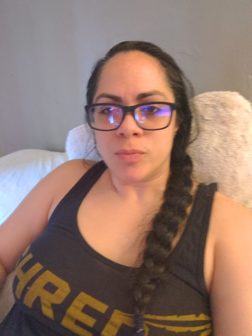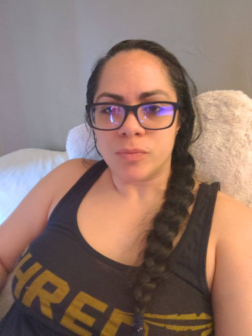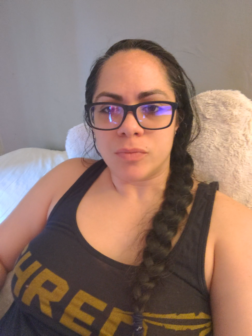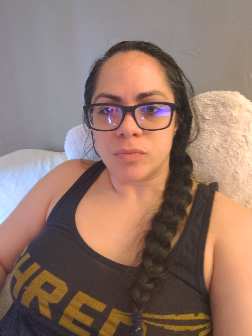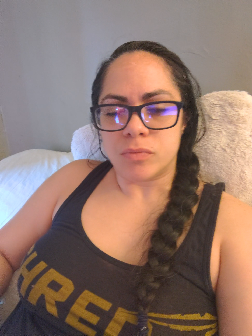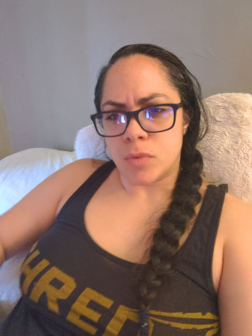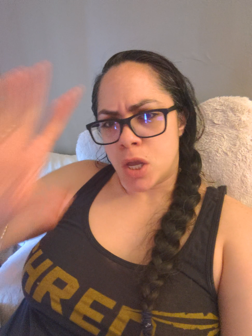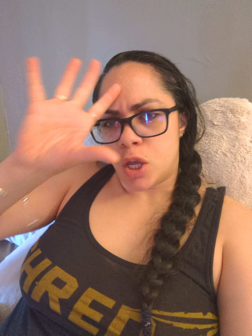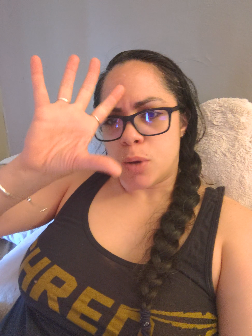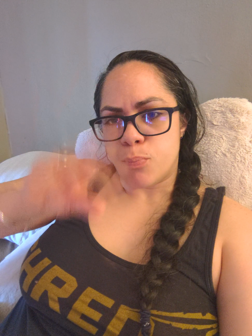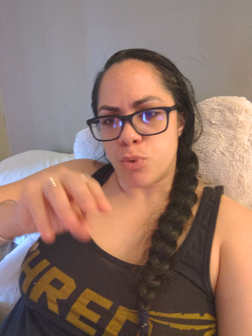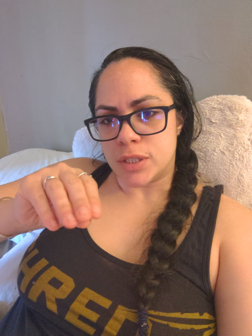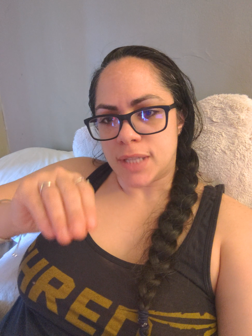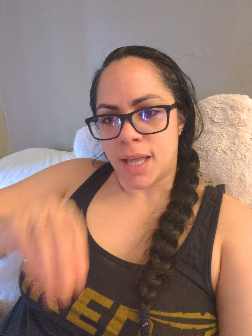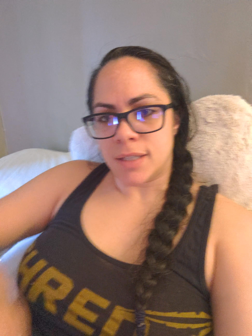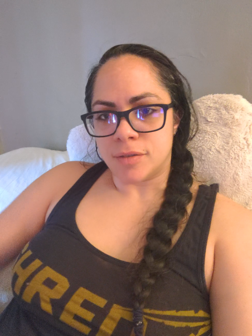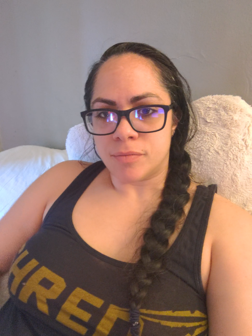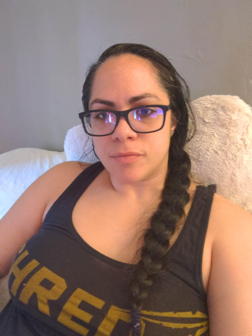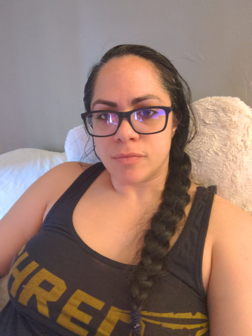pretend